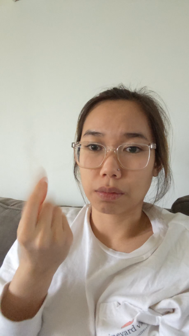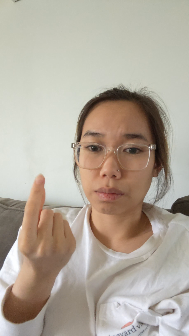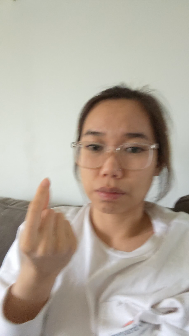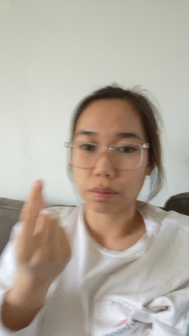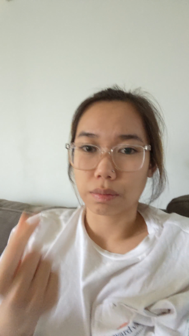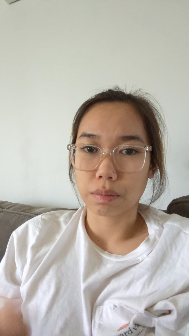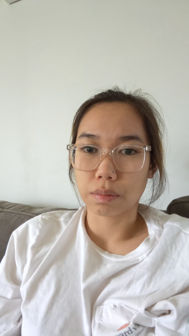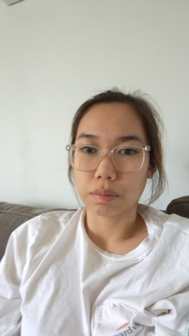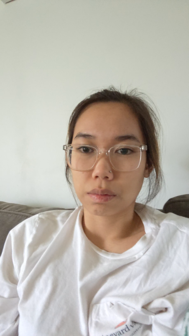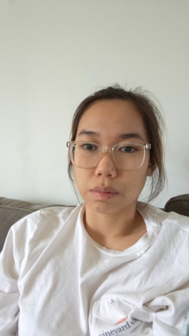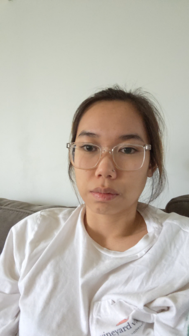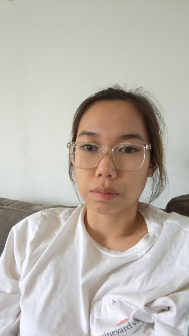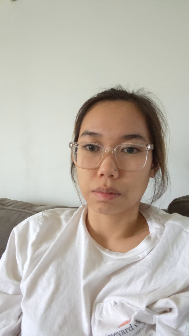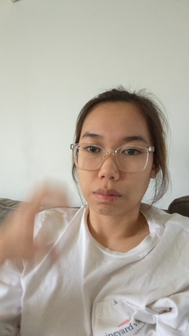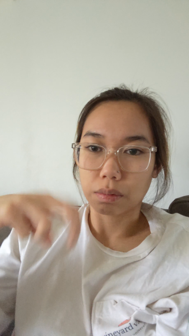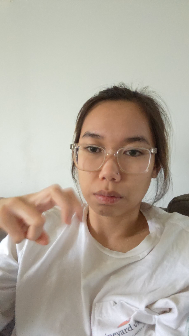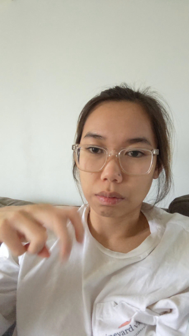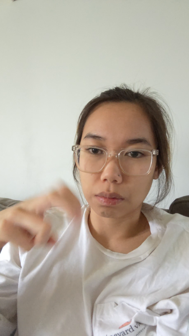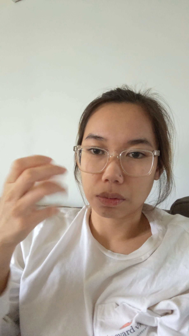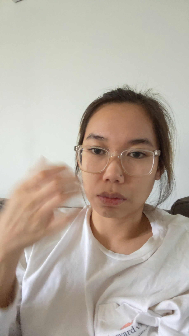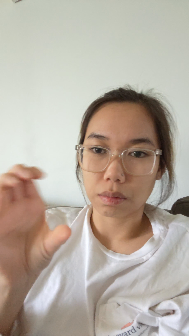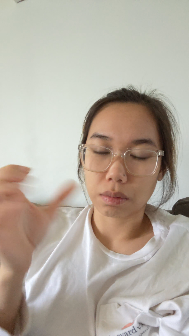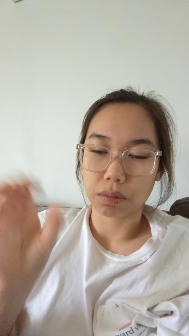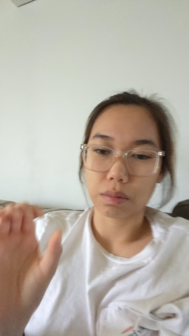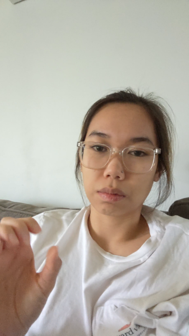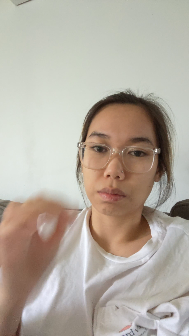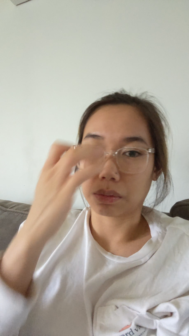potato chip